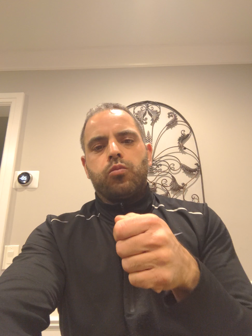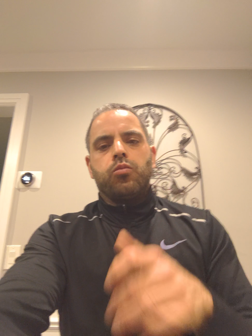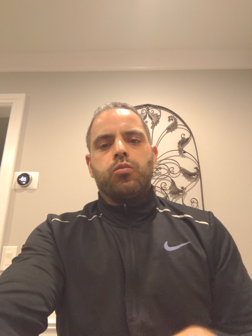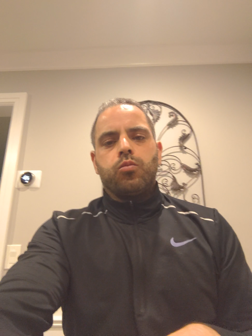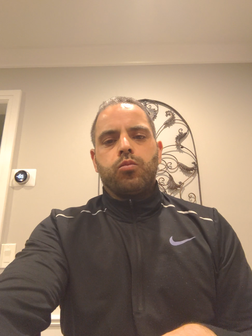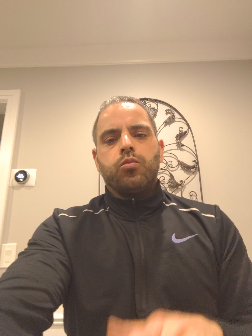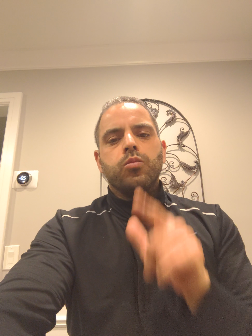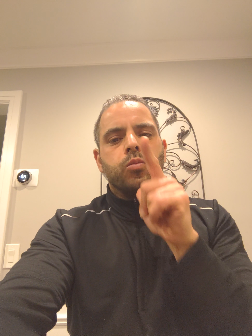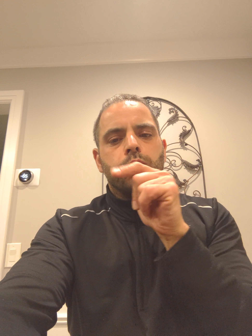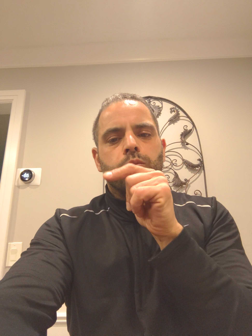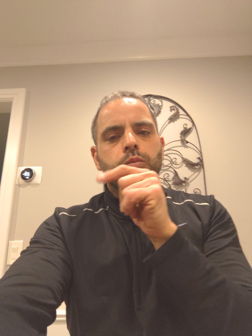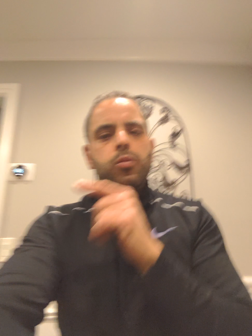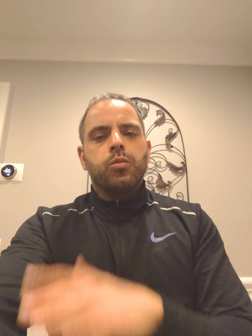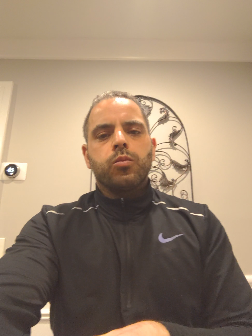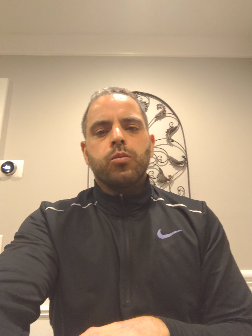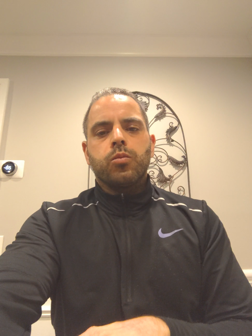who